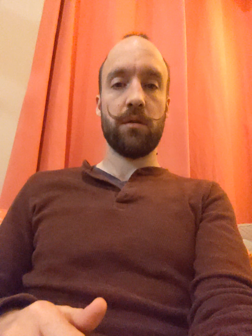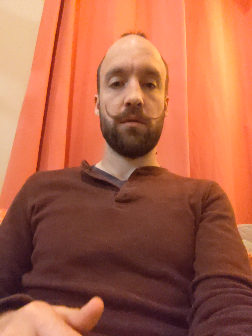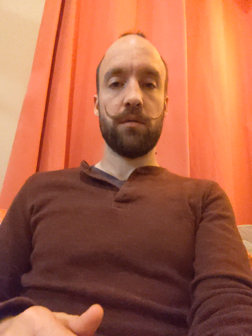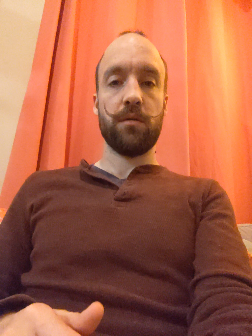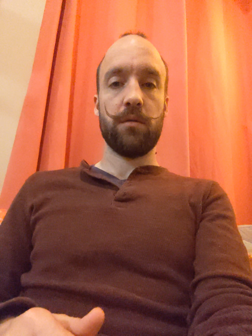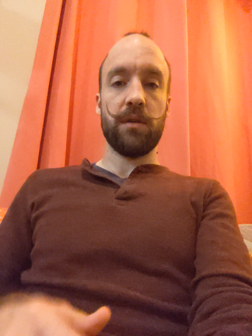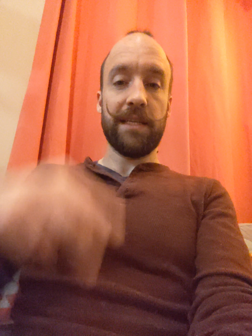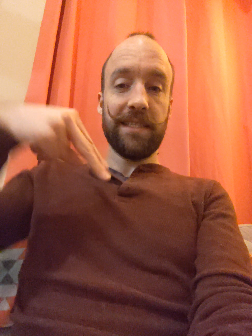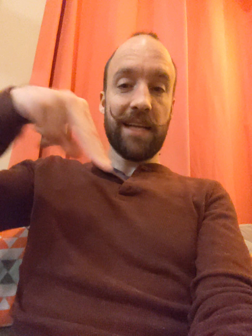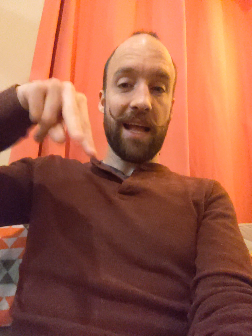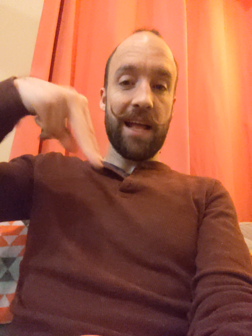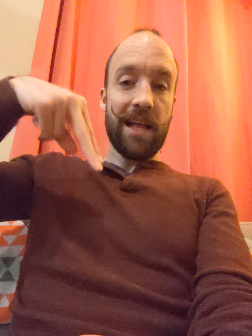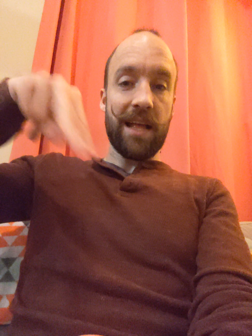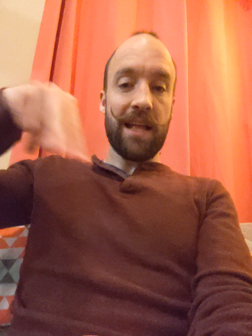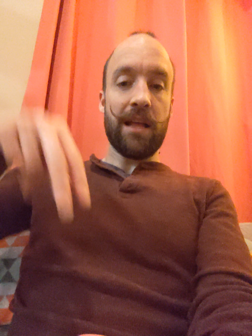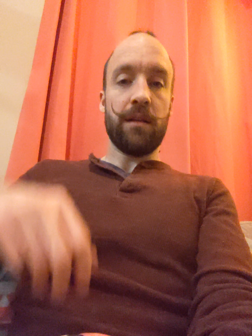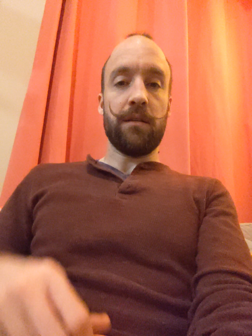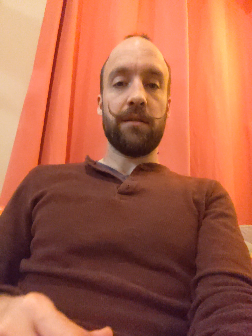dance